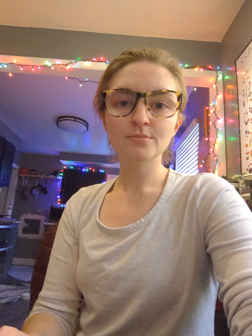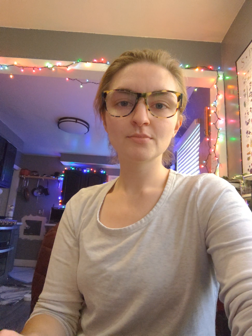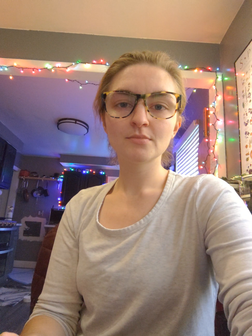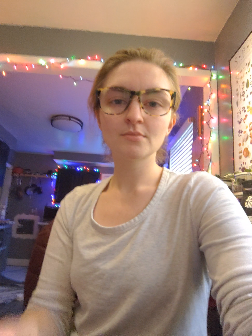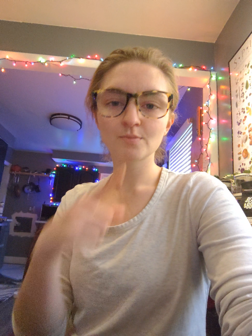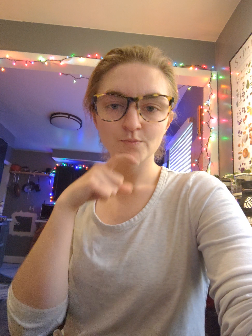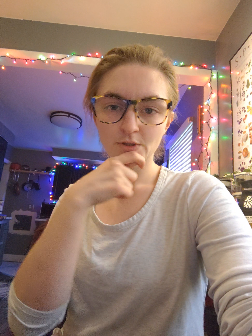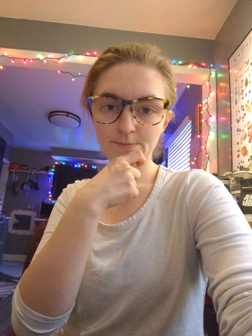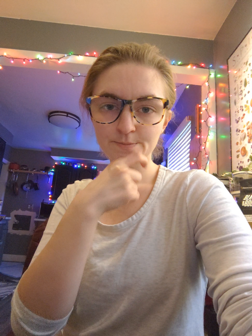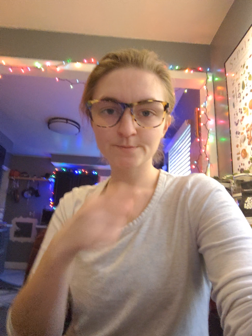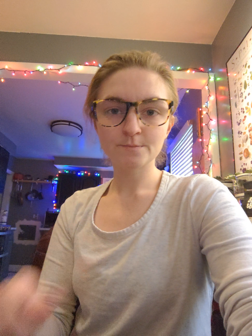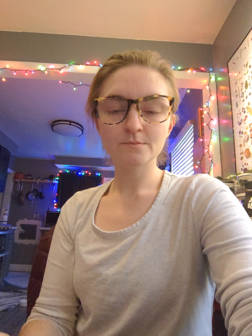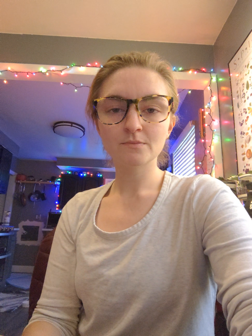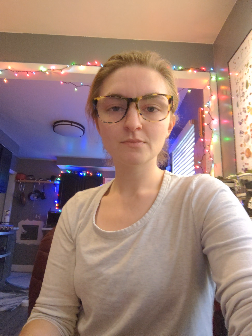cereal